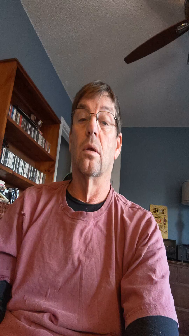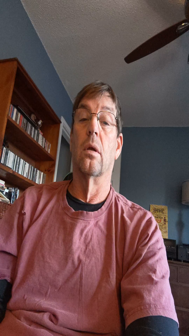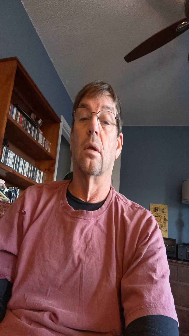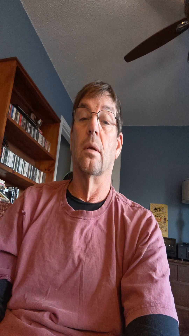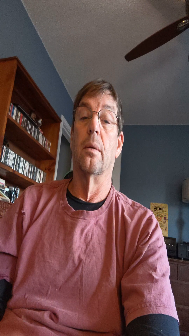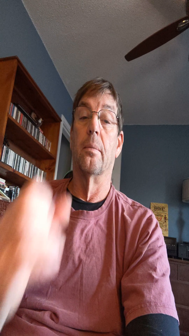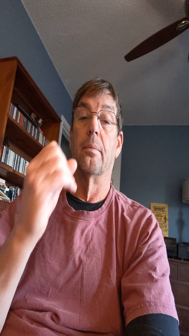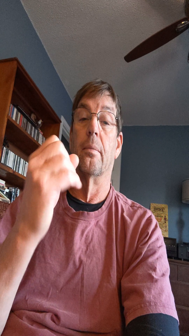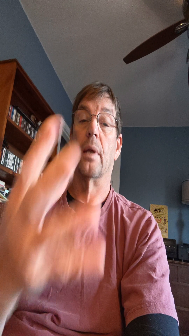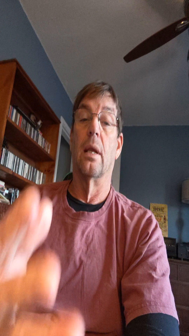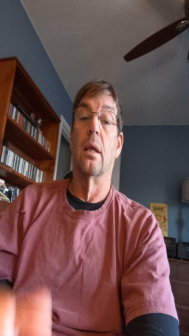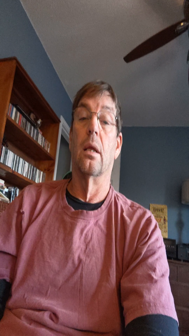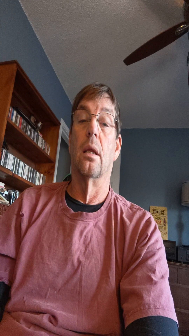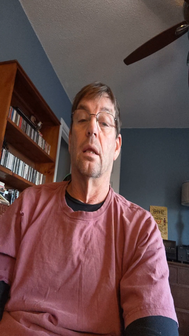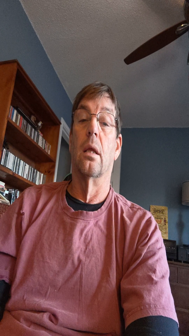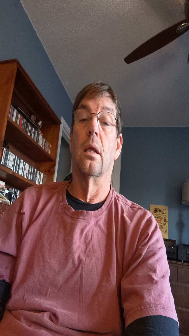many